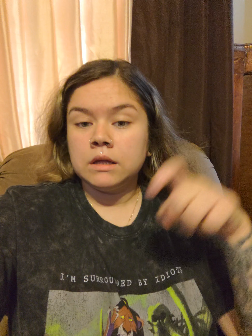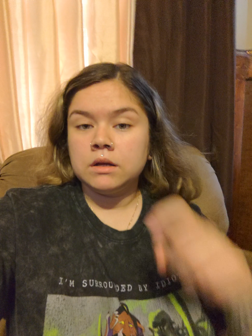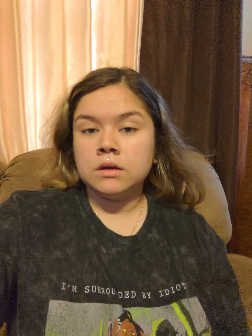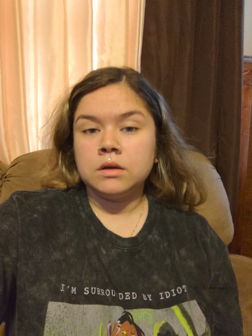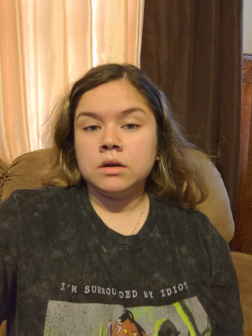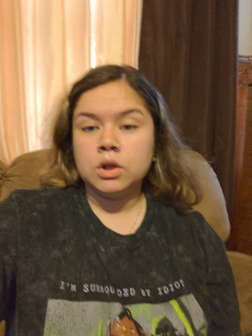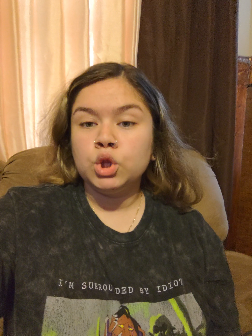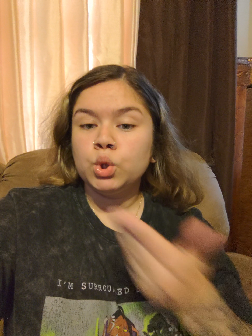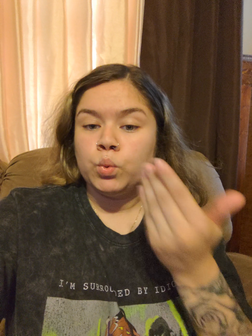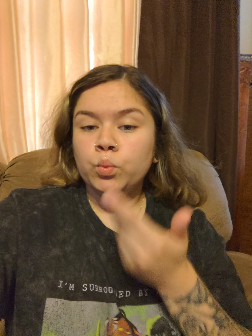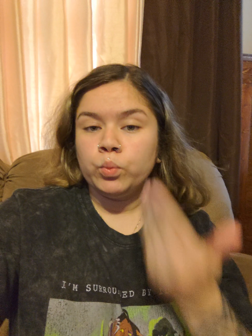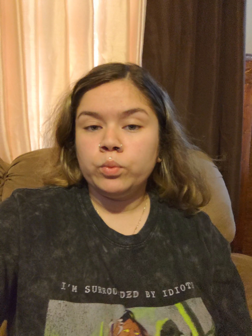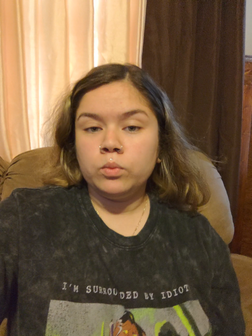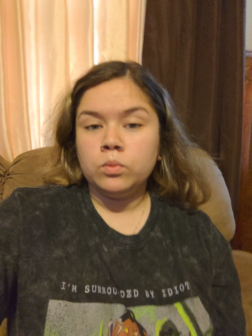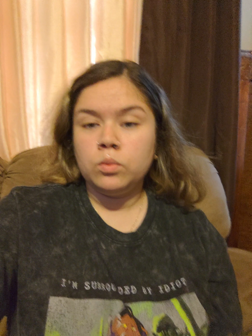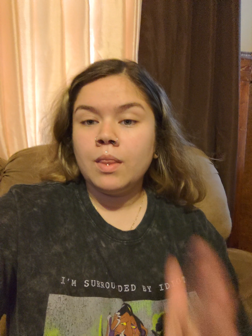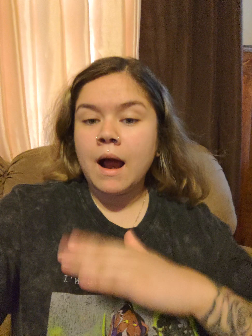new